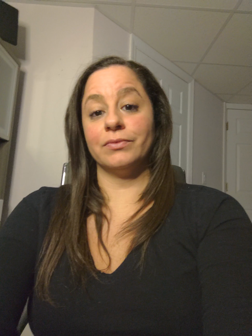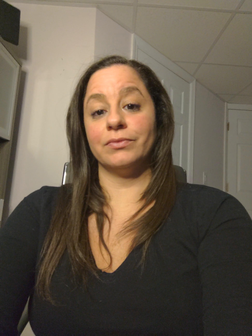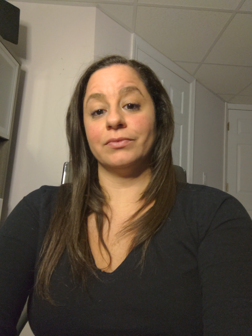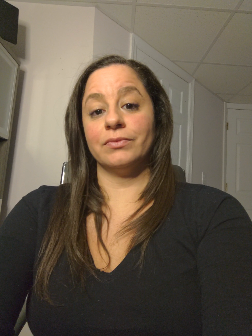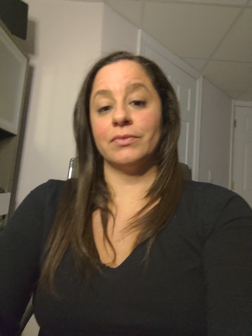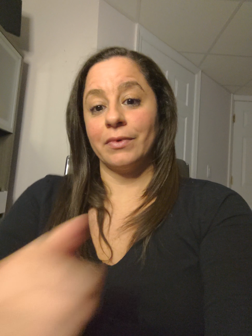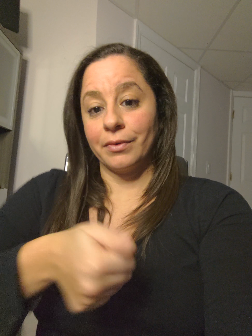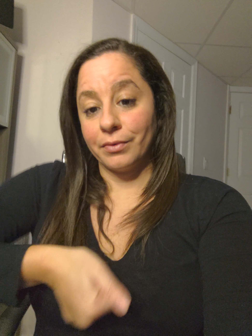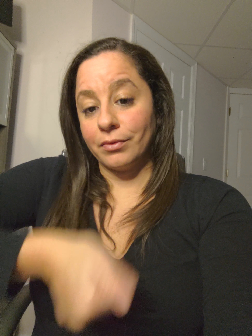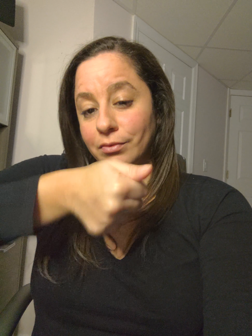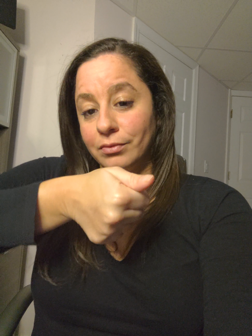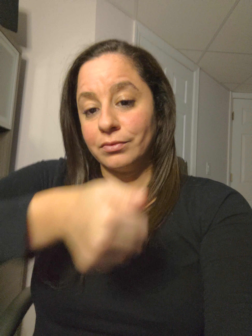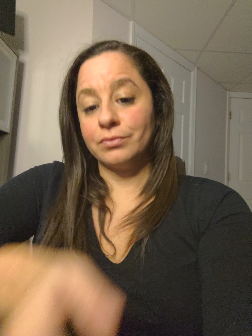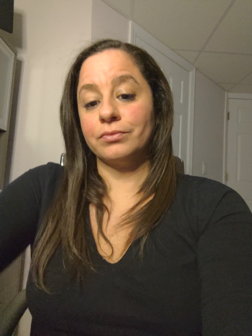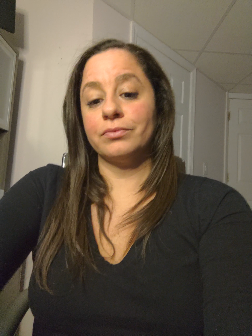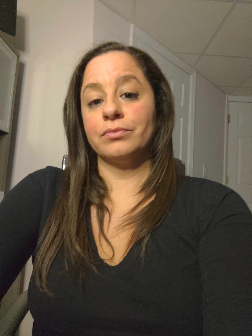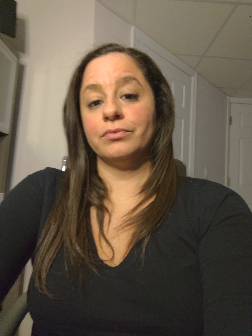hide